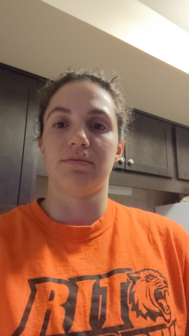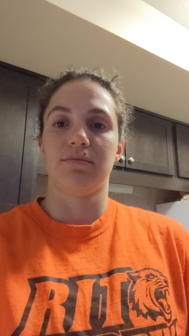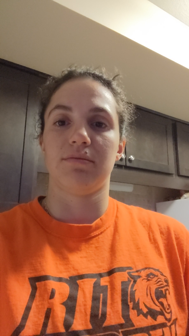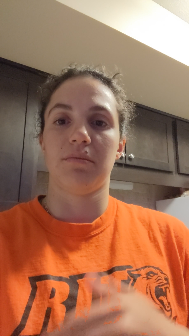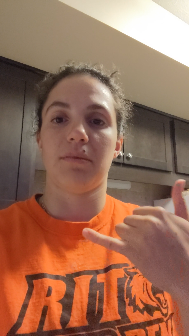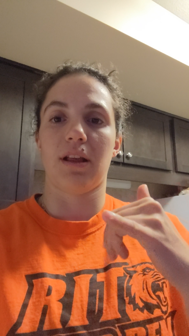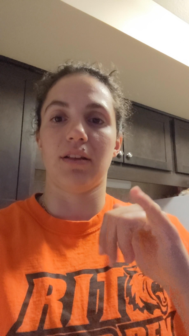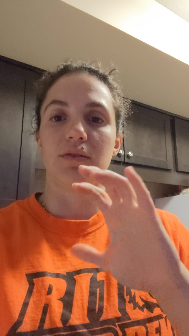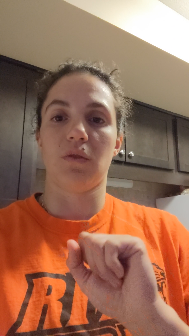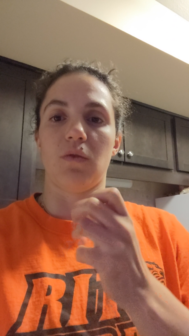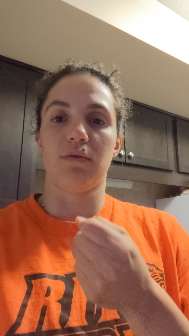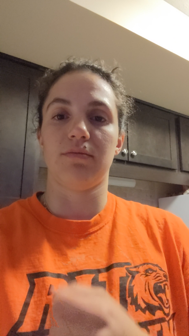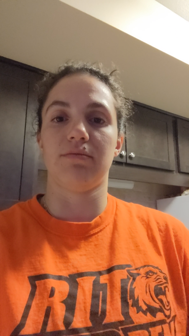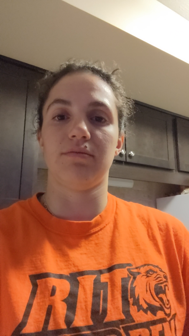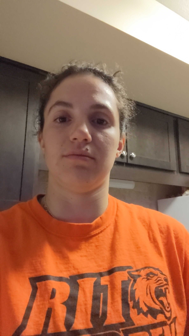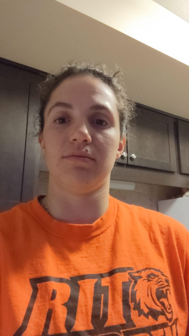play dough